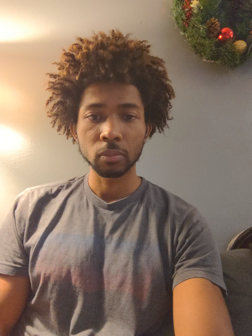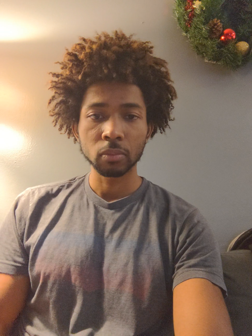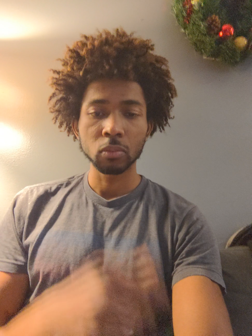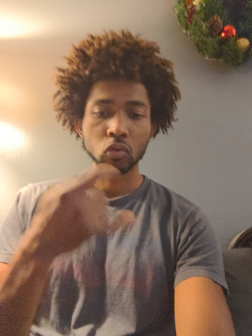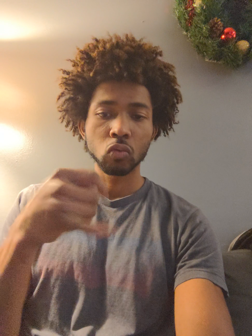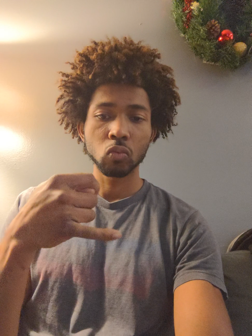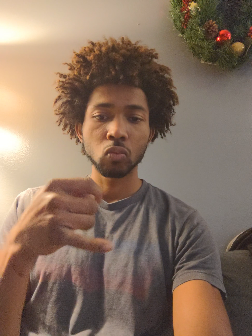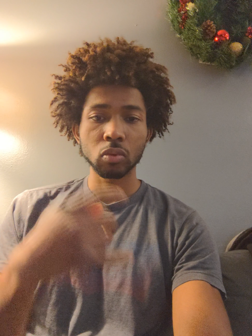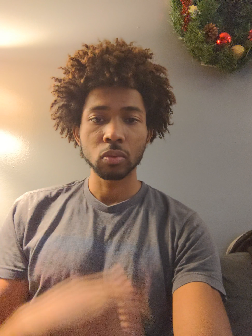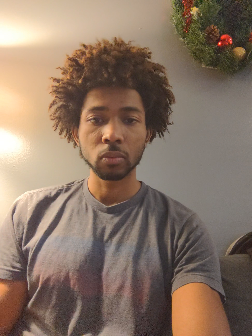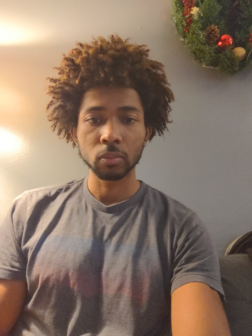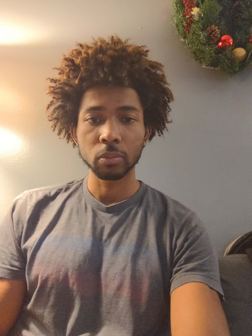toy